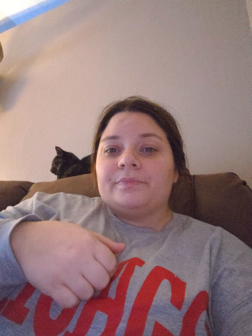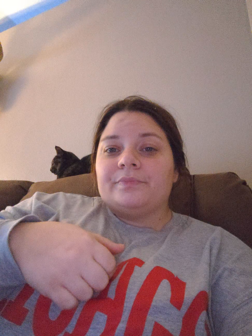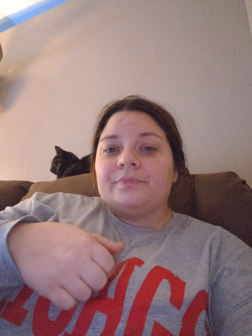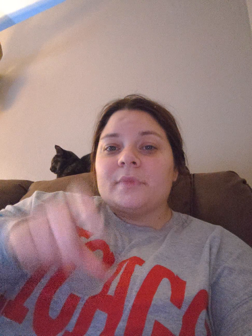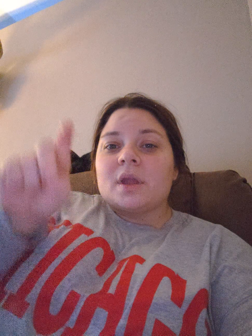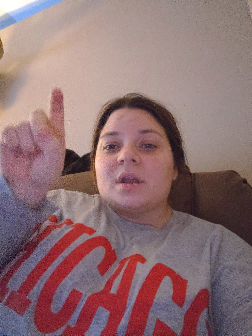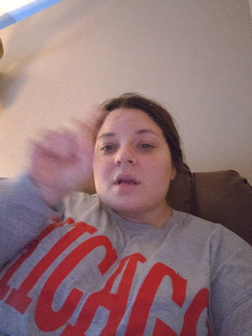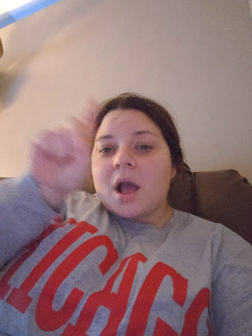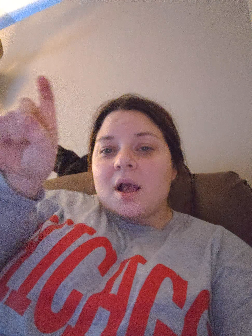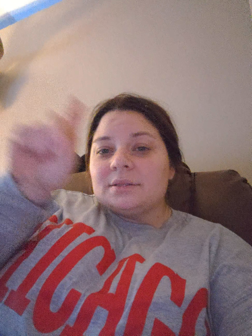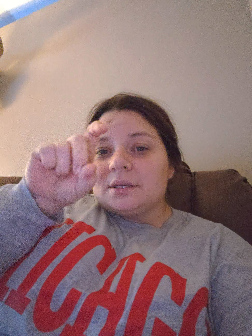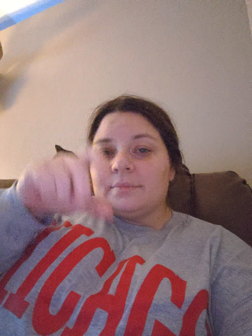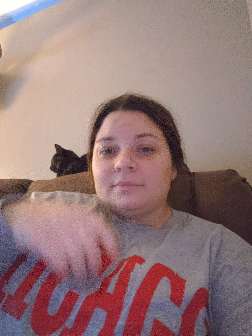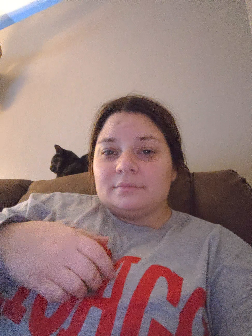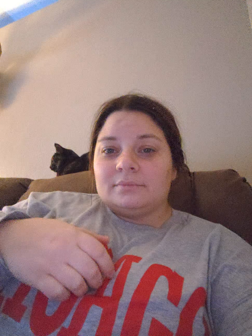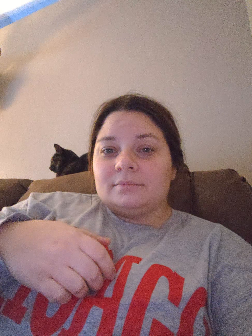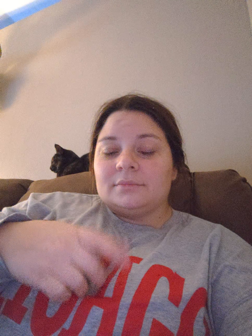closet